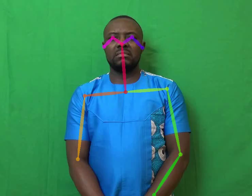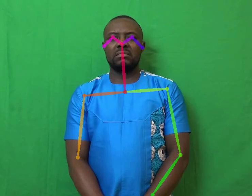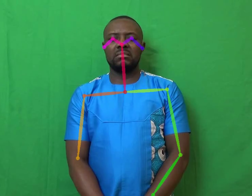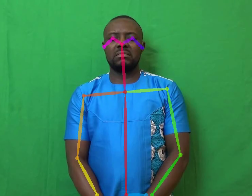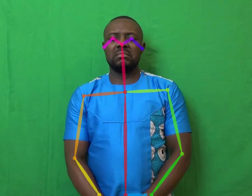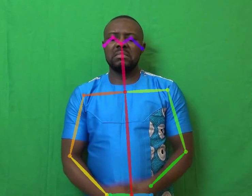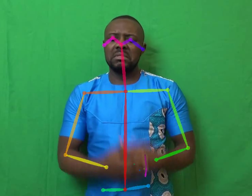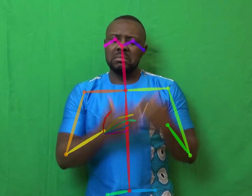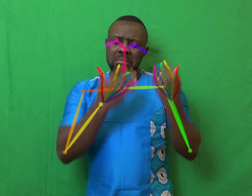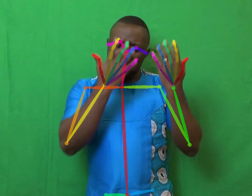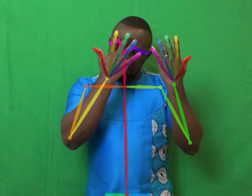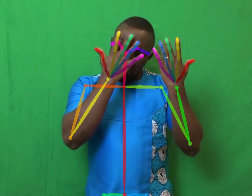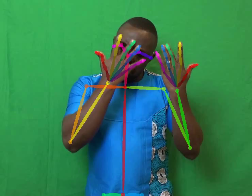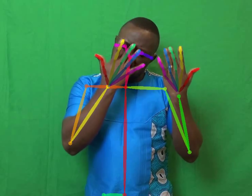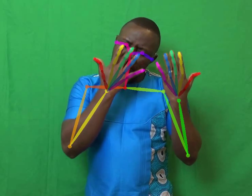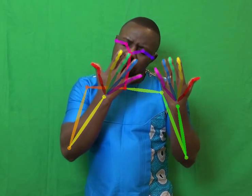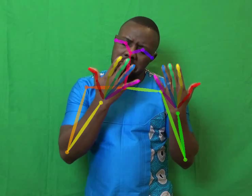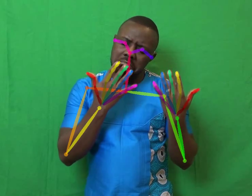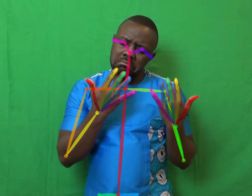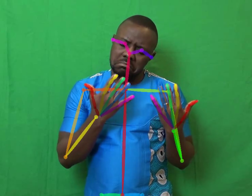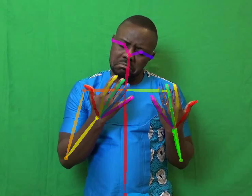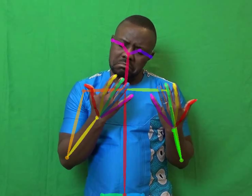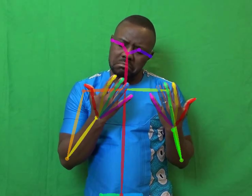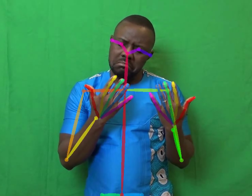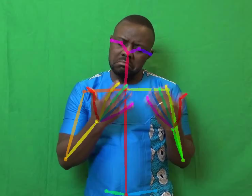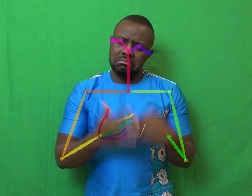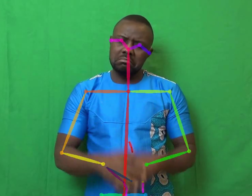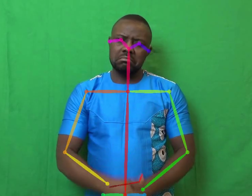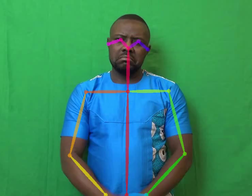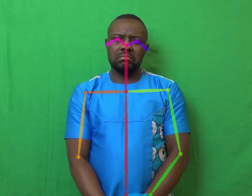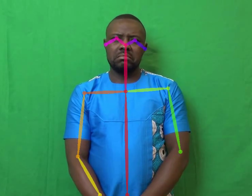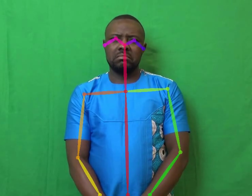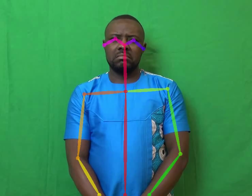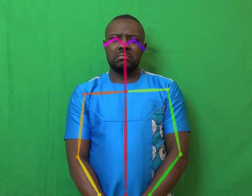sad